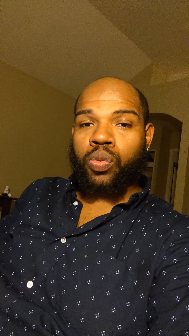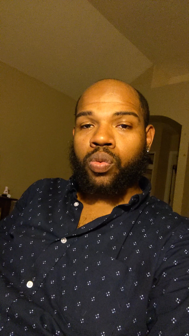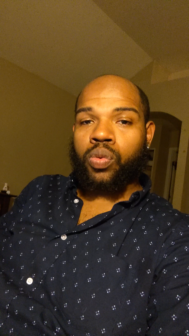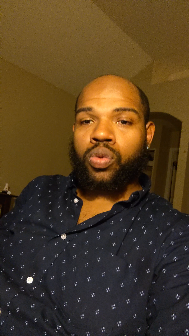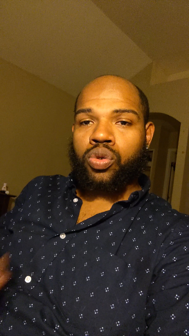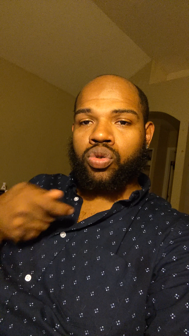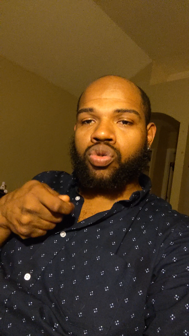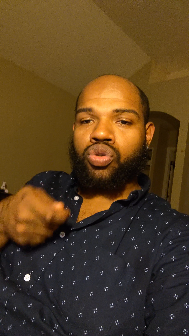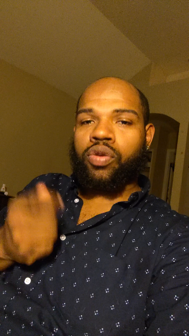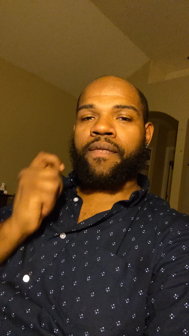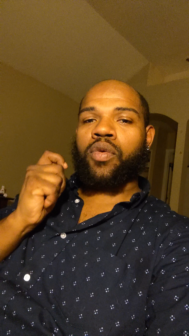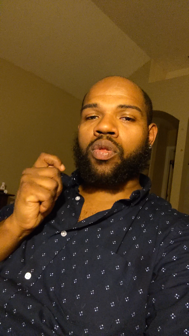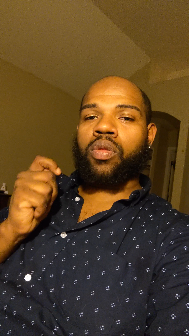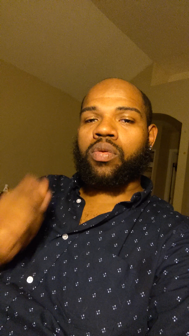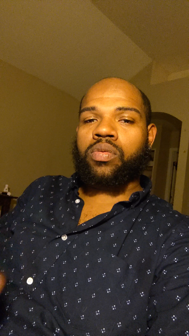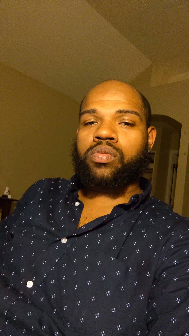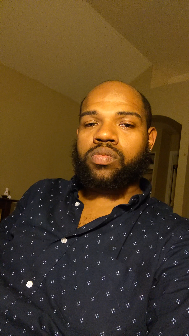shovel